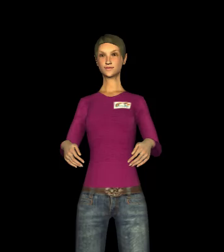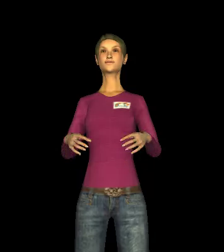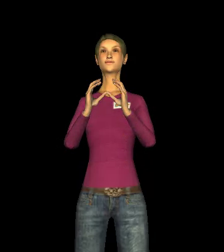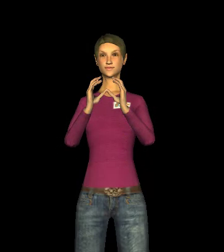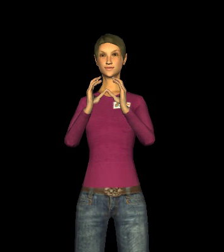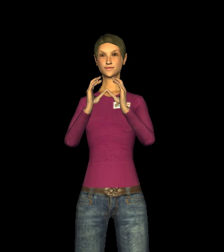أرض